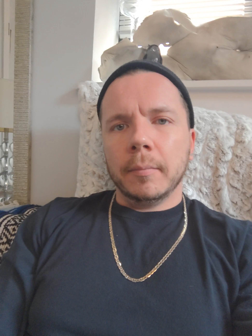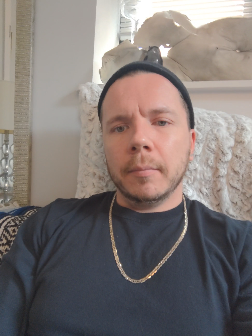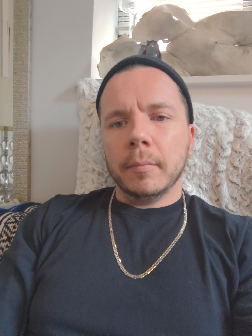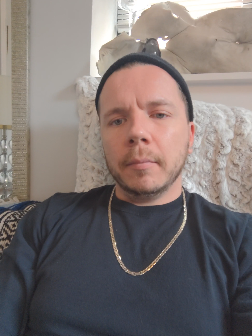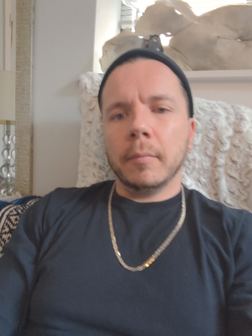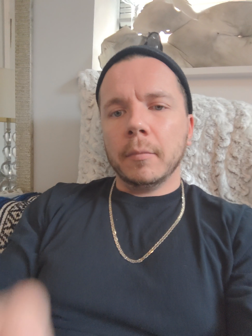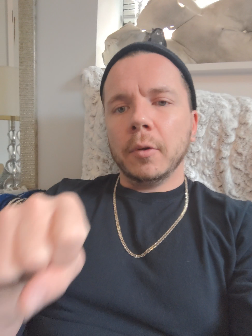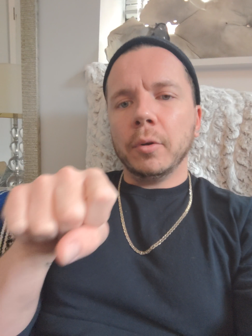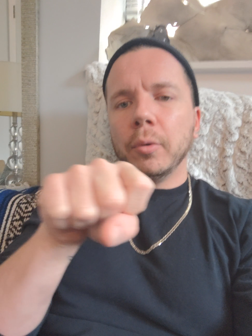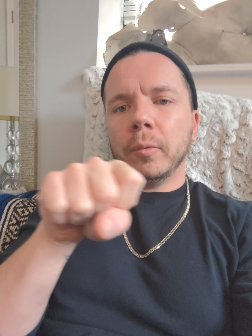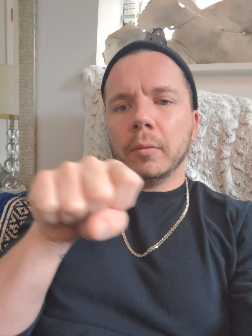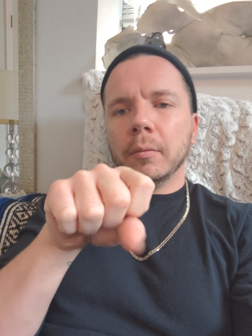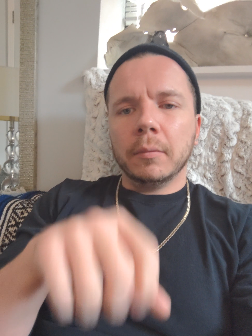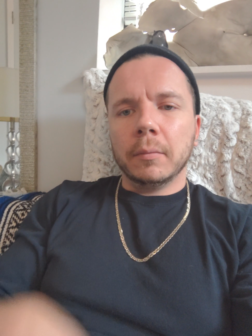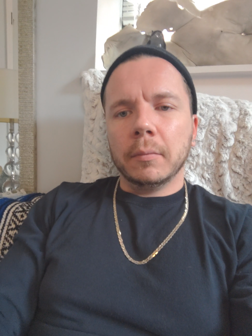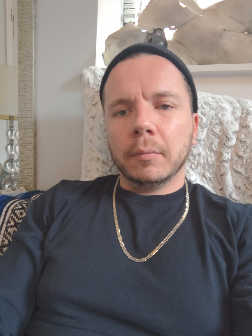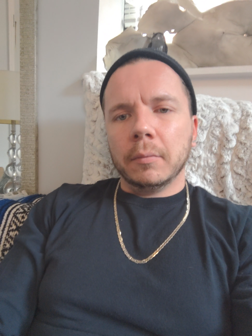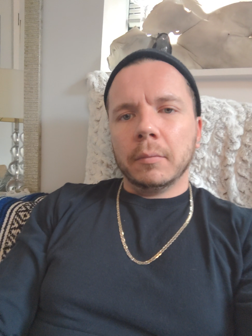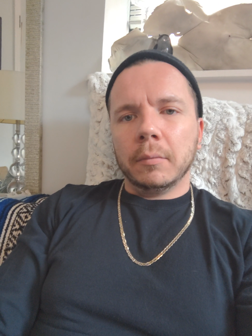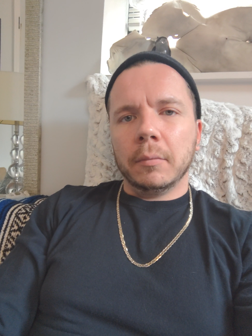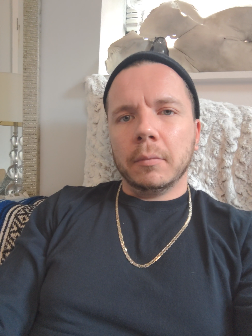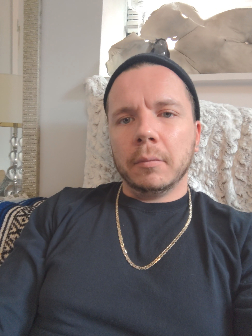shoe